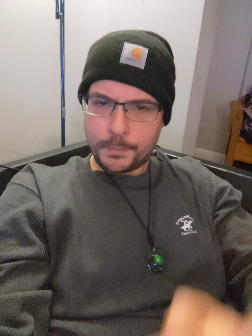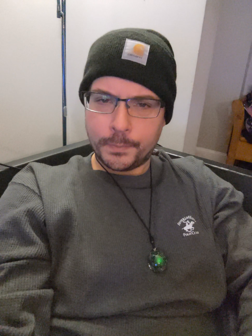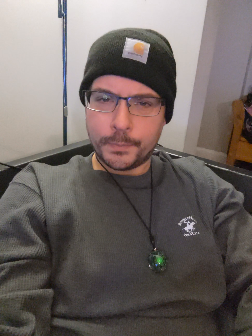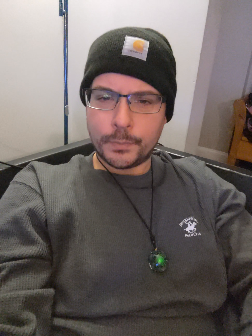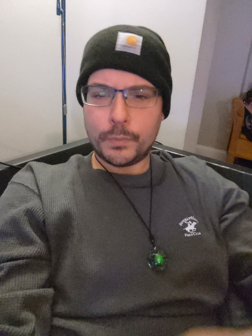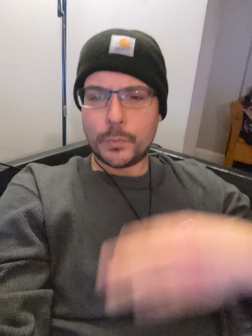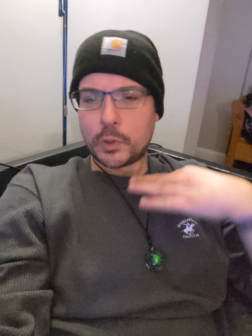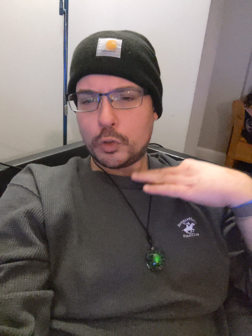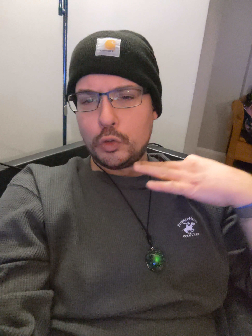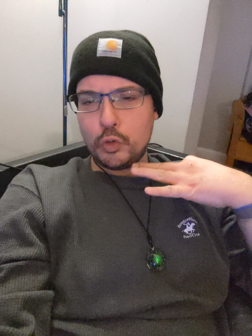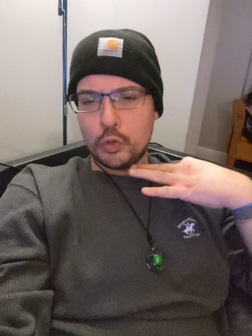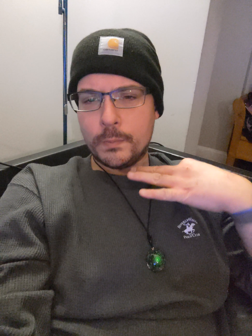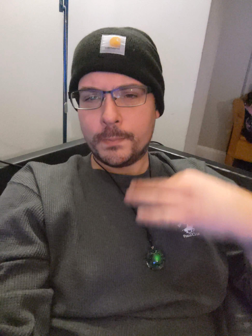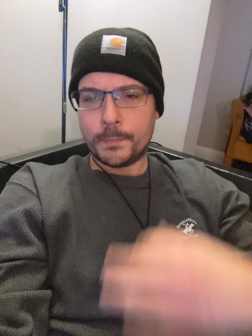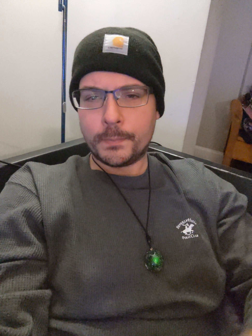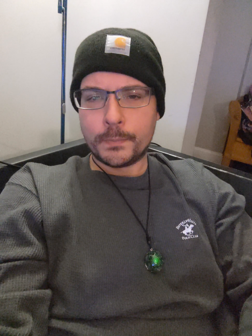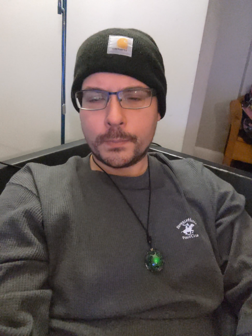shirt